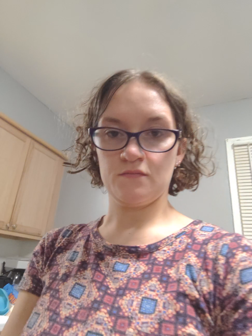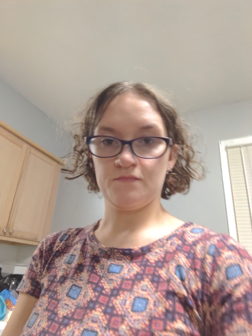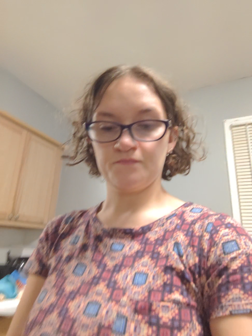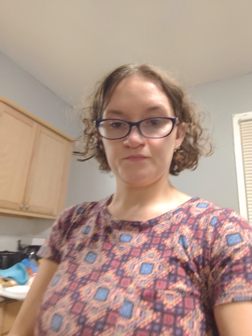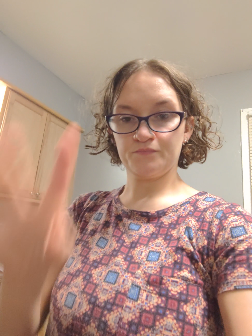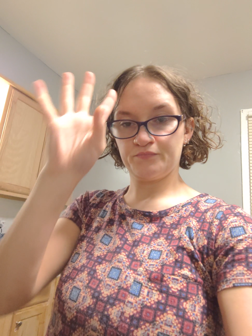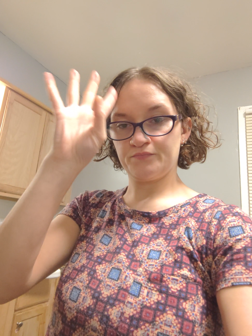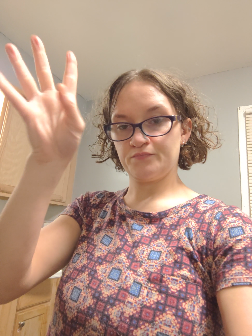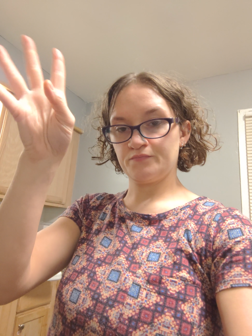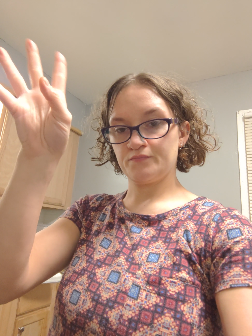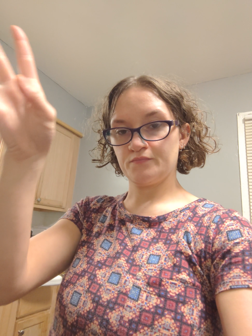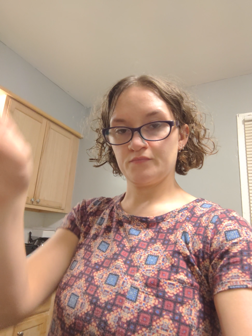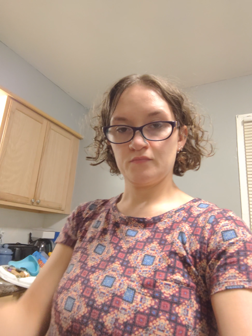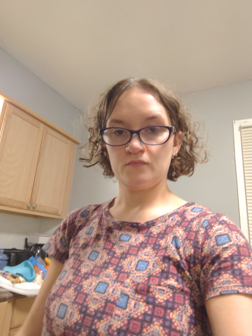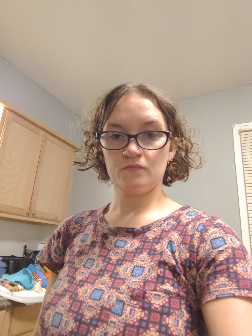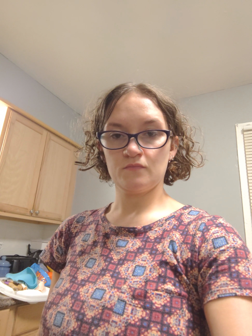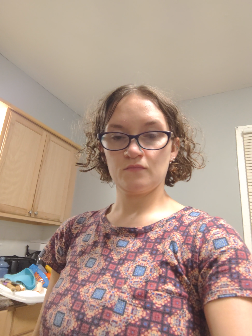pretend